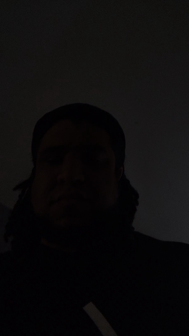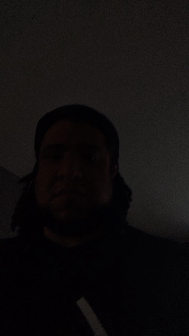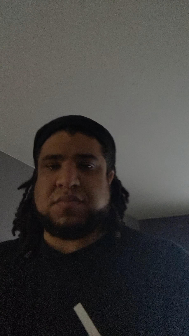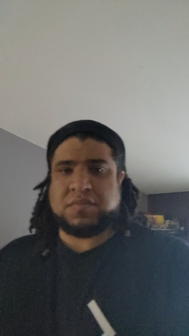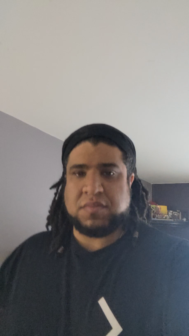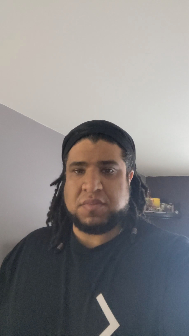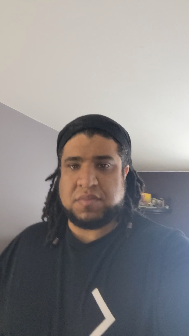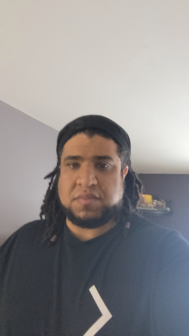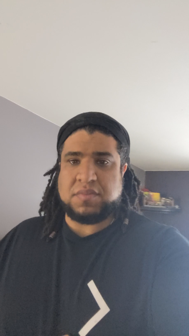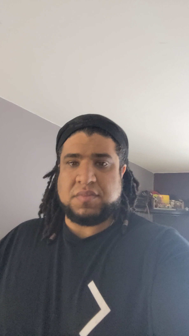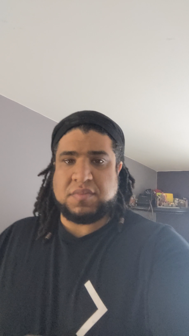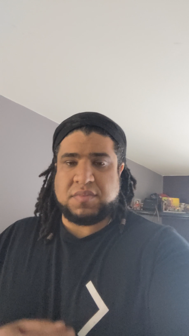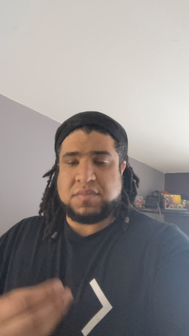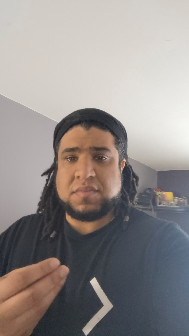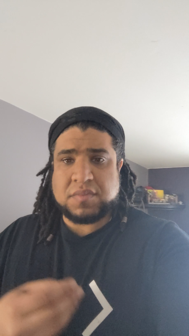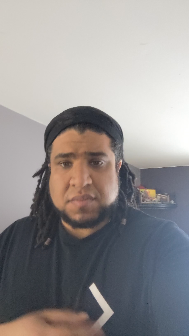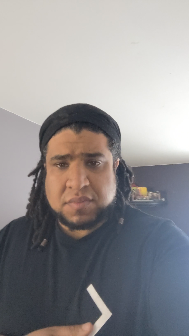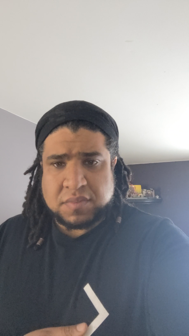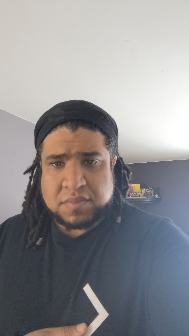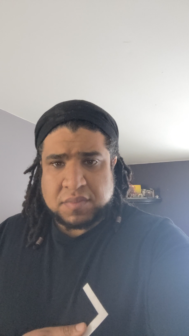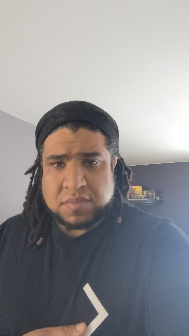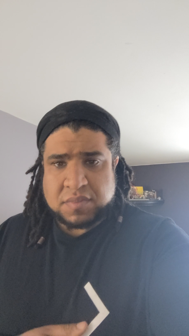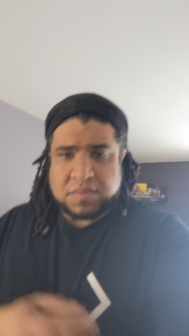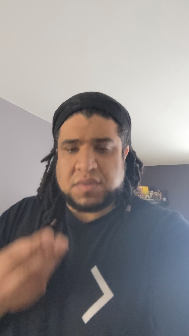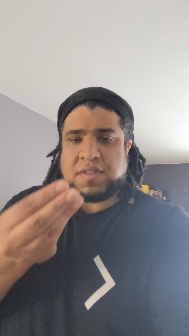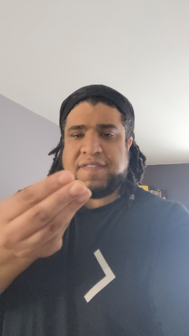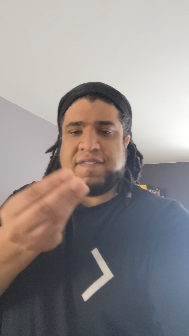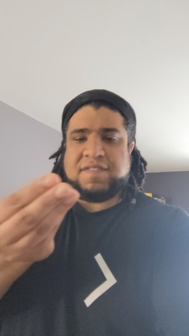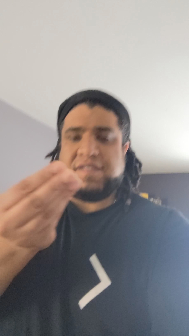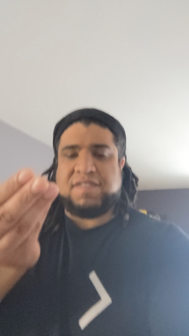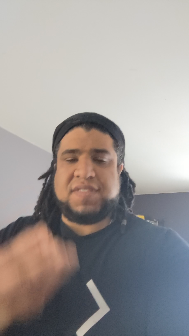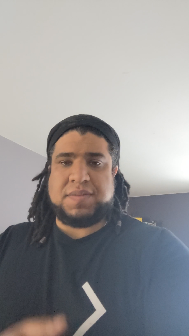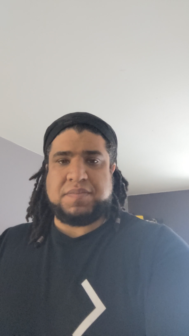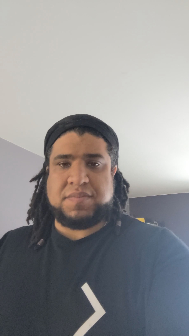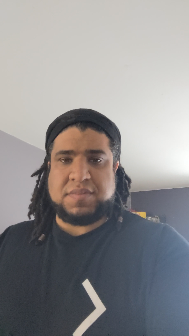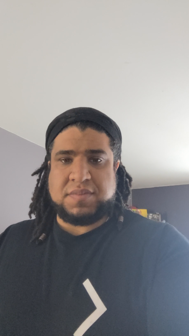feed